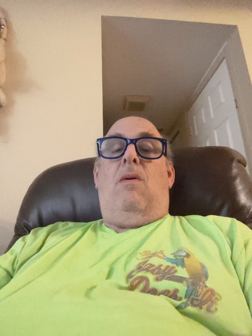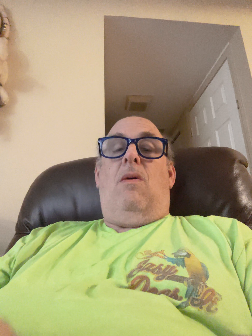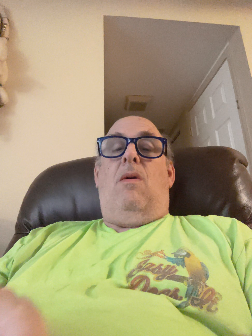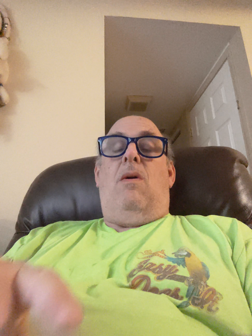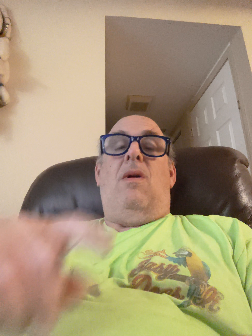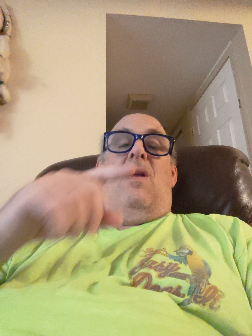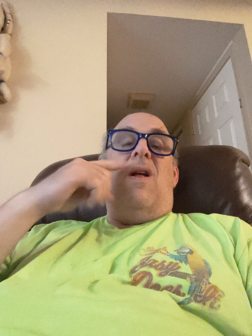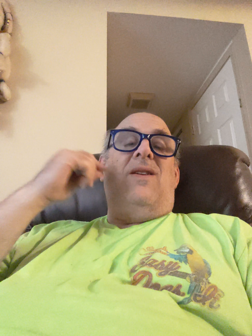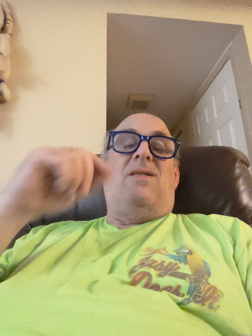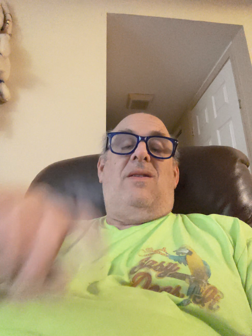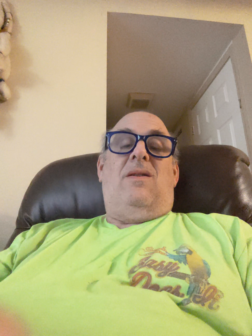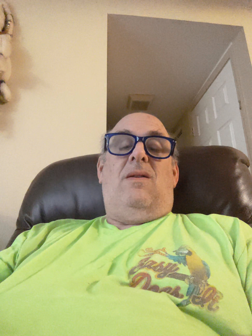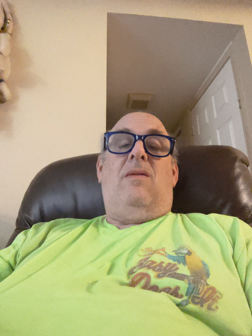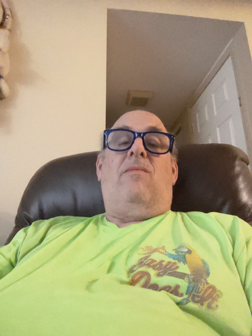cat